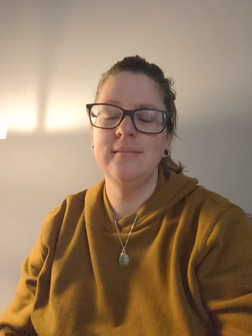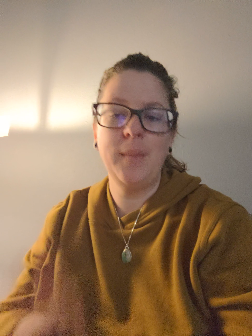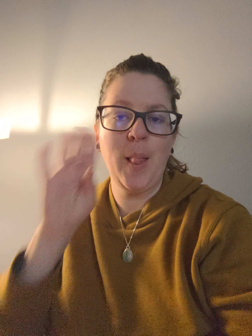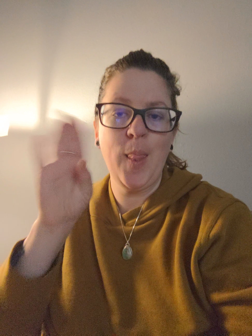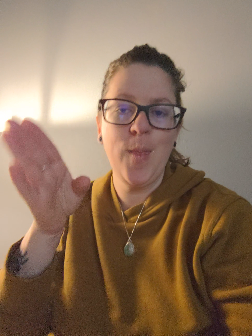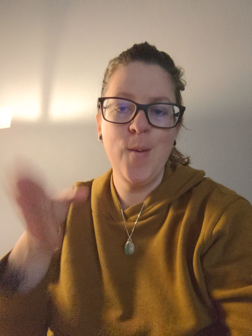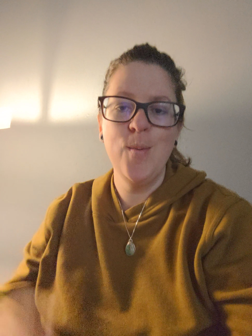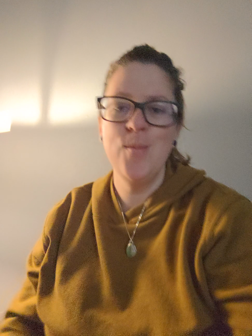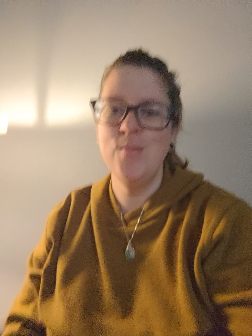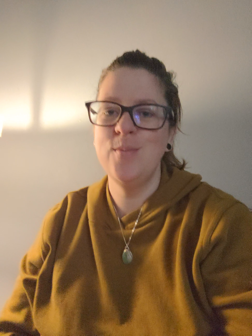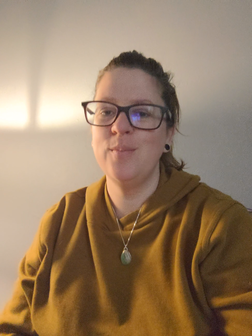hello